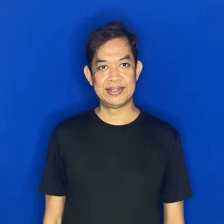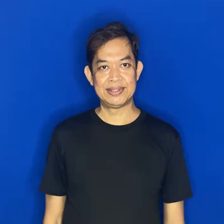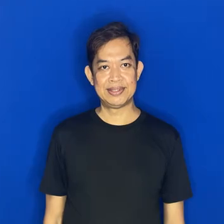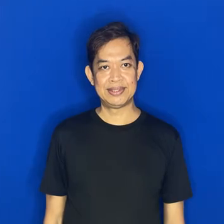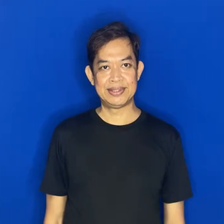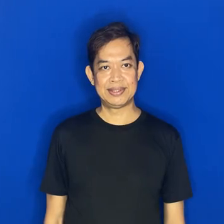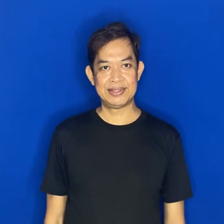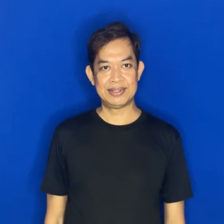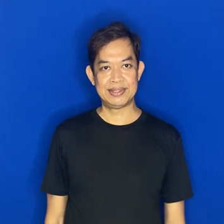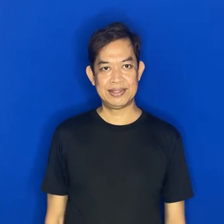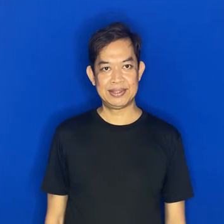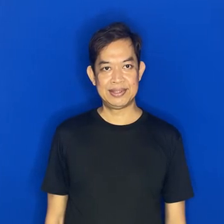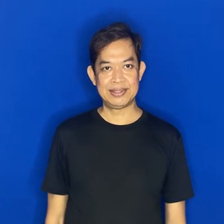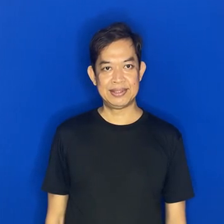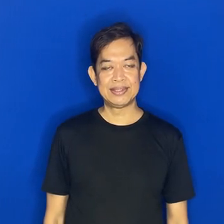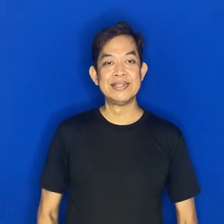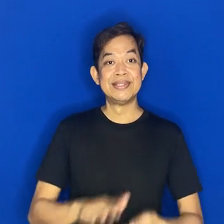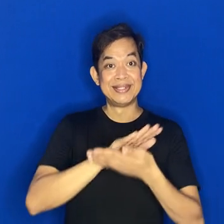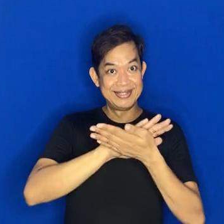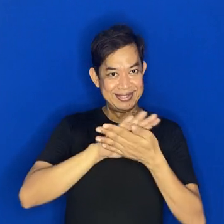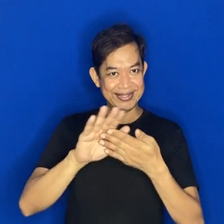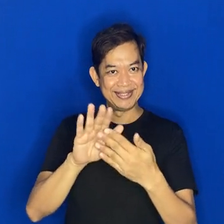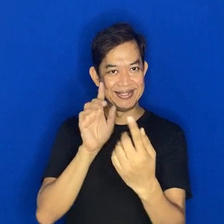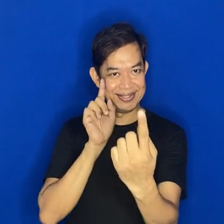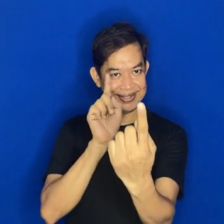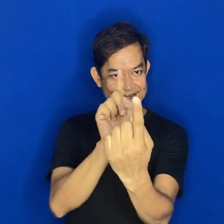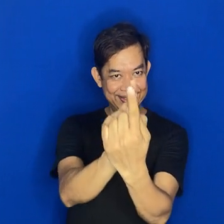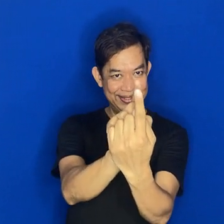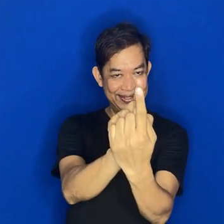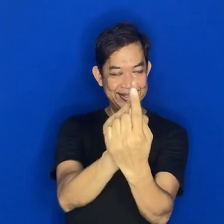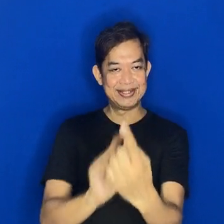nice to meet you